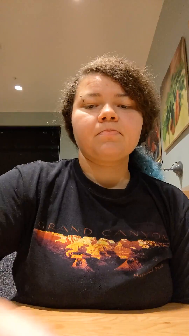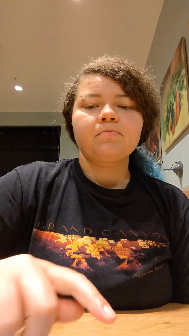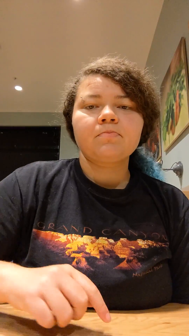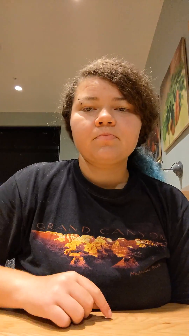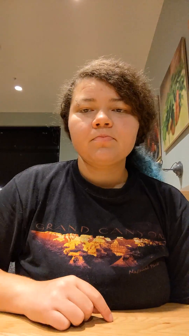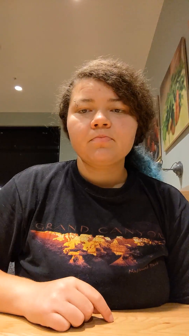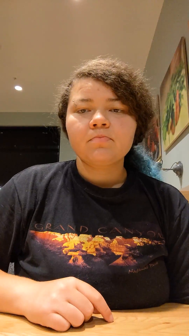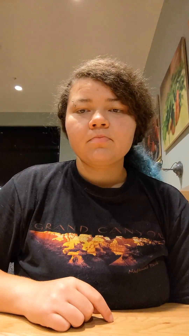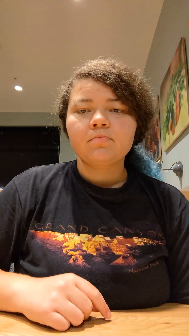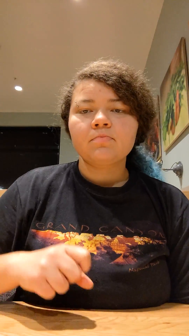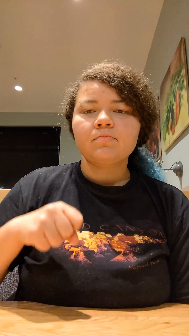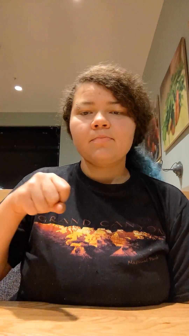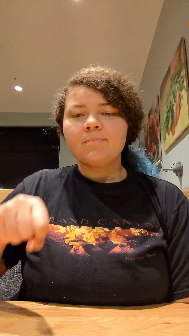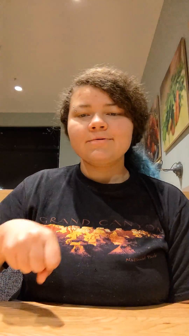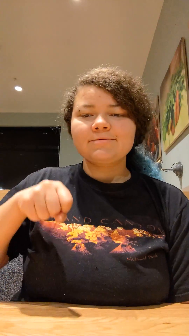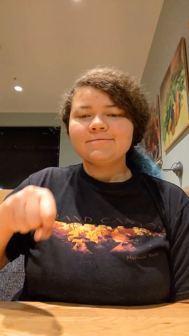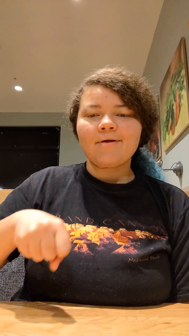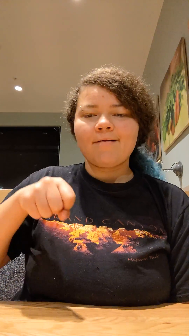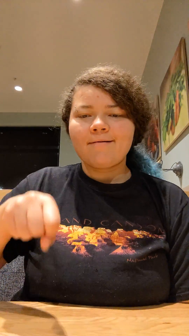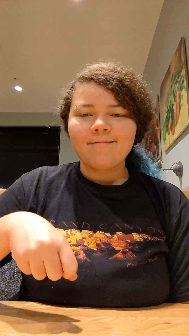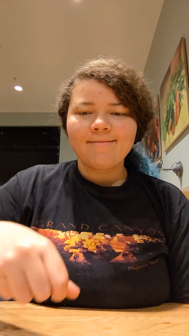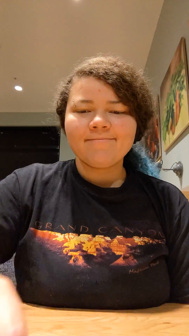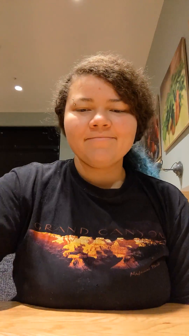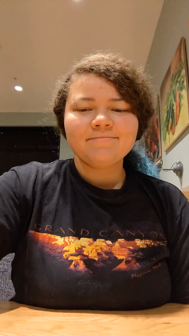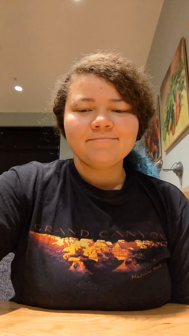bicycle